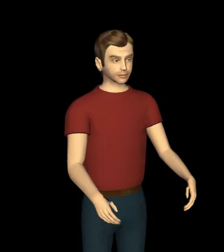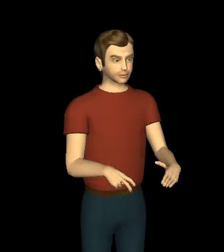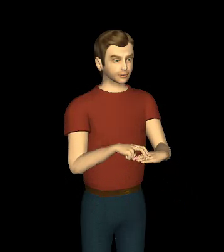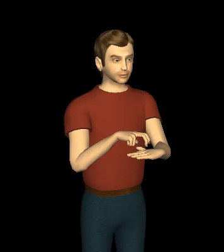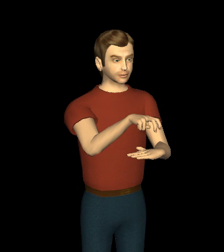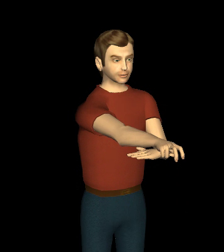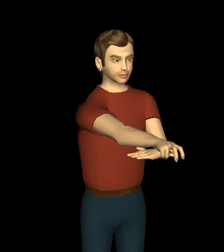يقفز